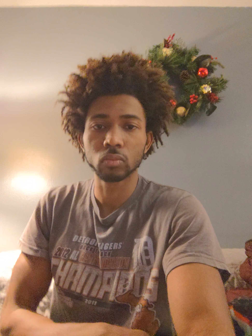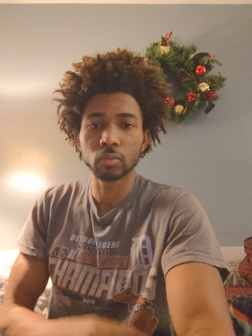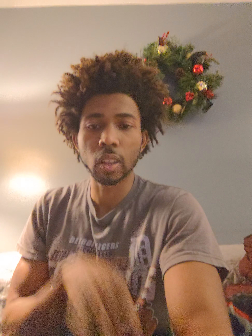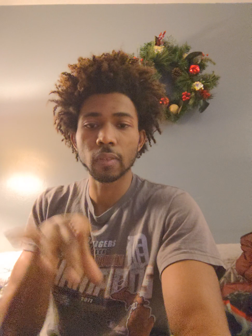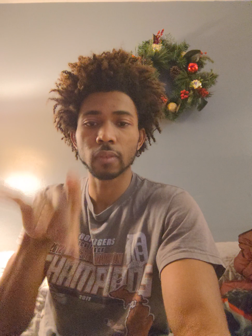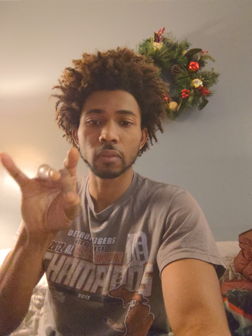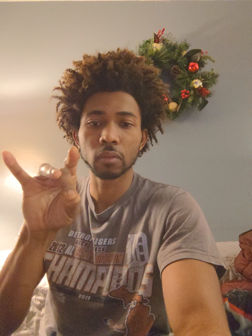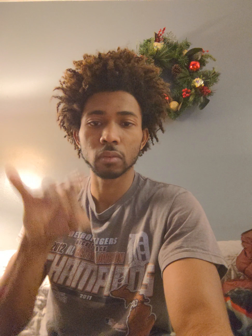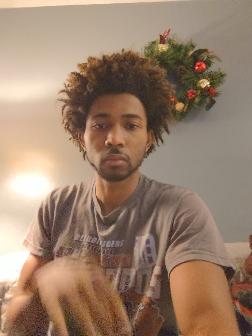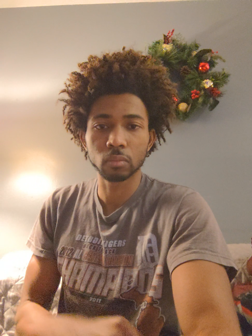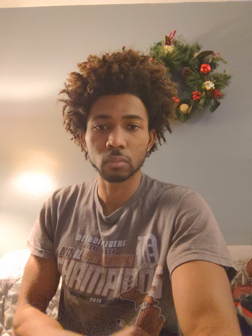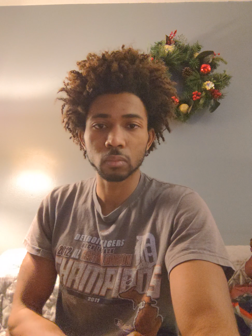find